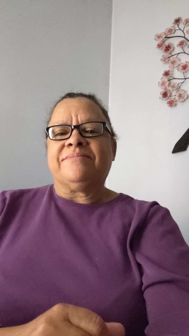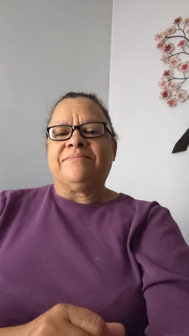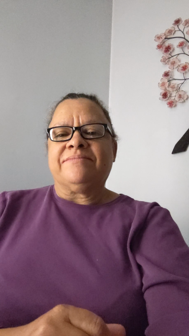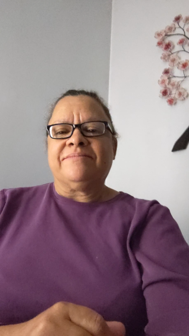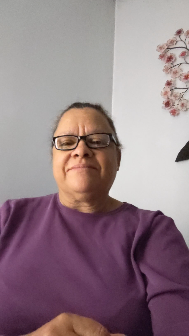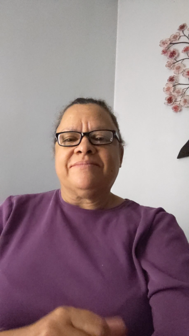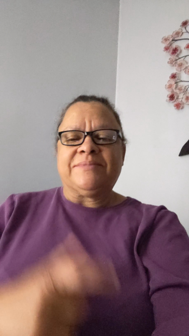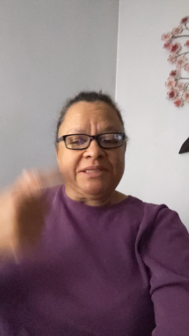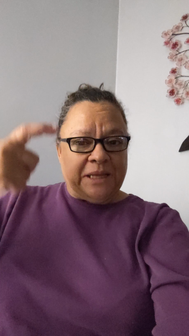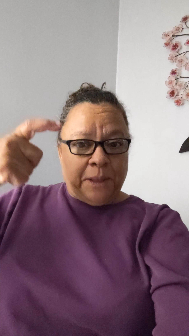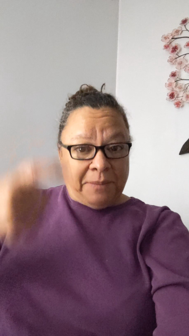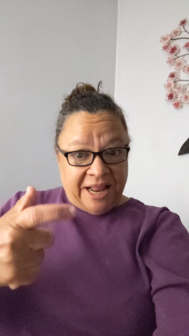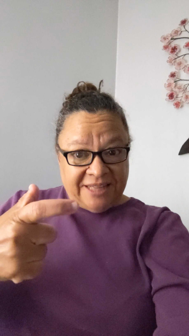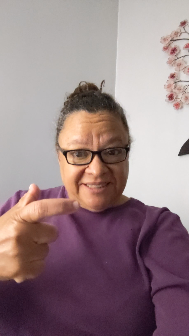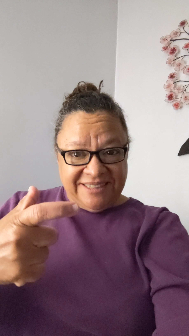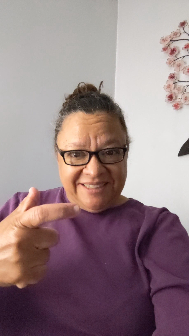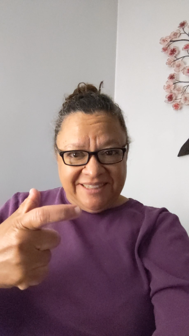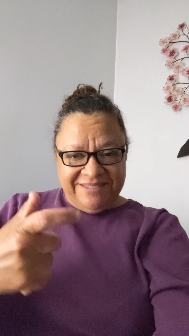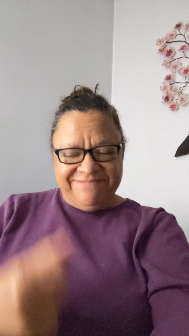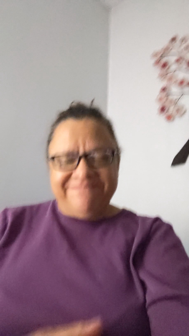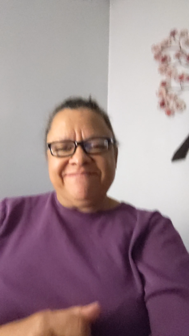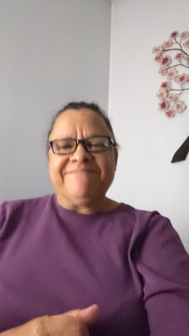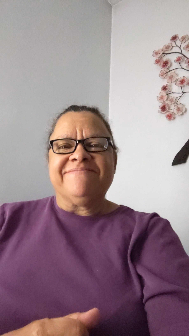plate